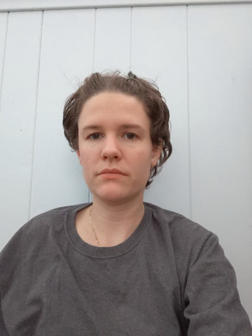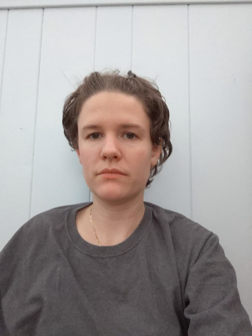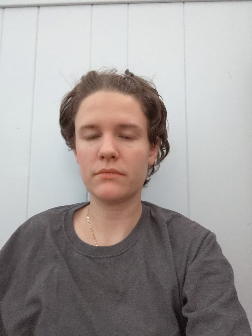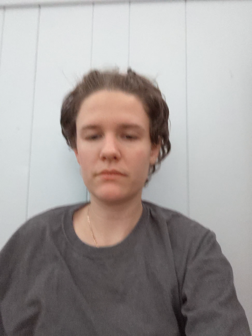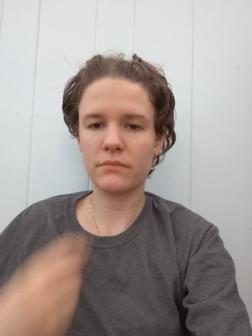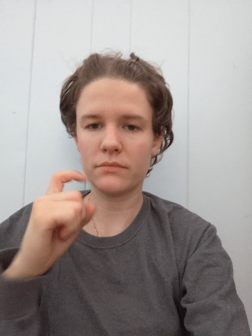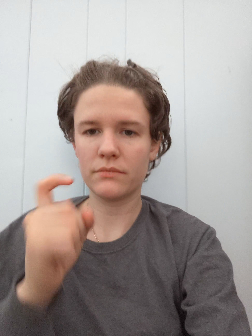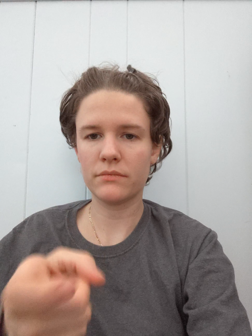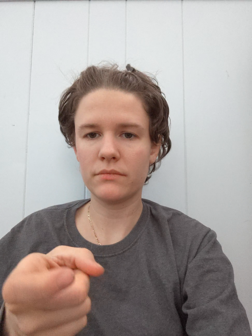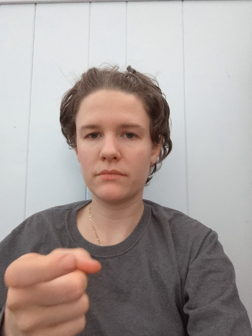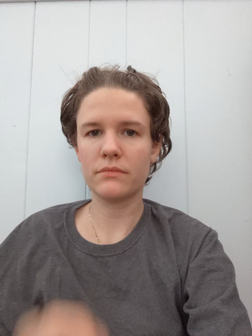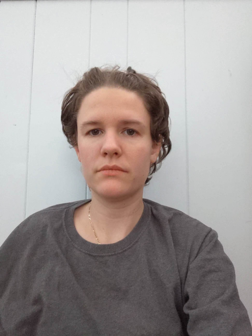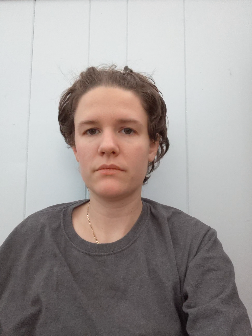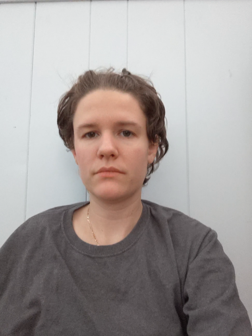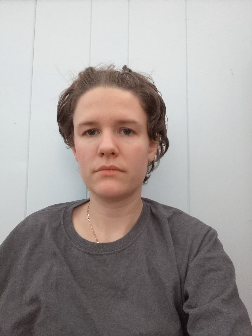give